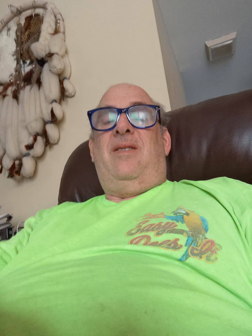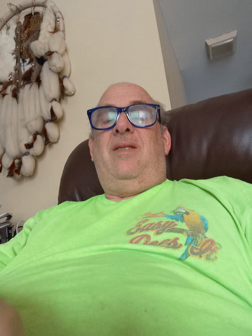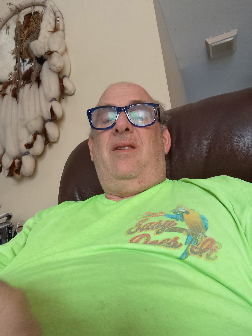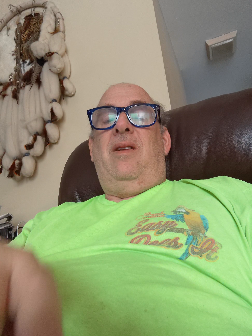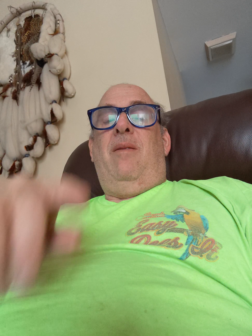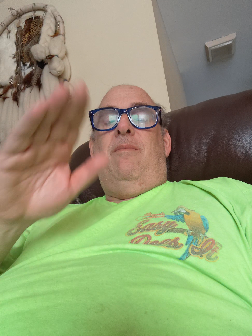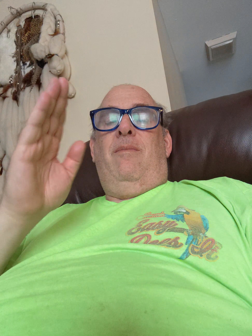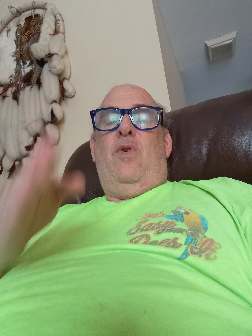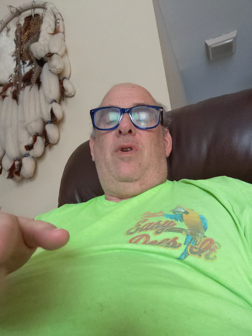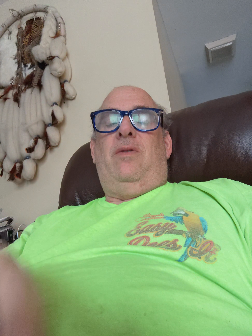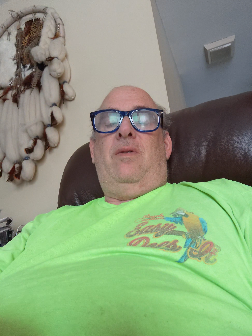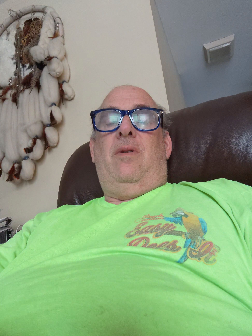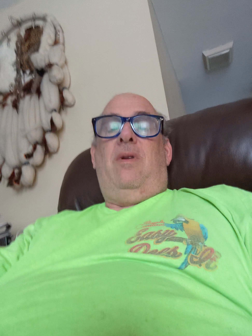person